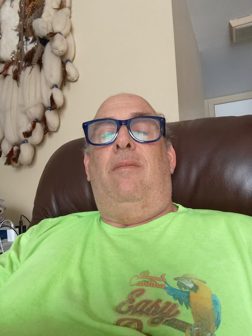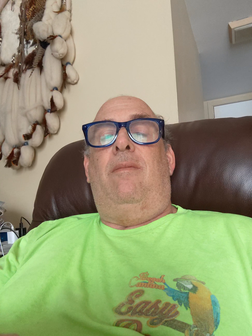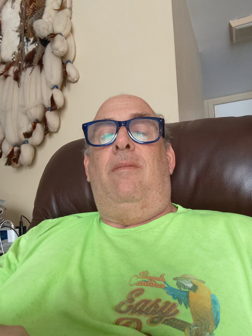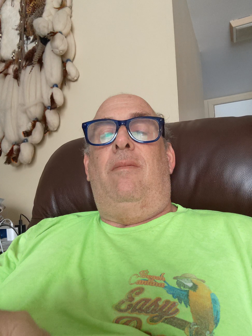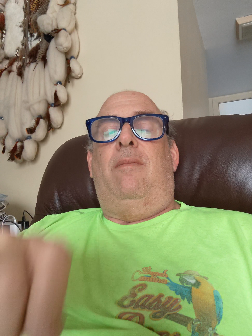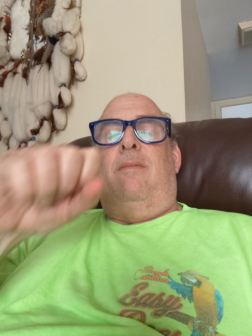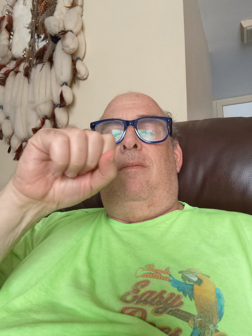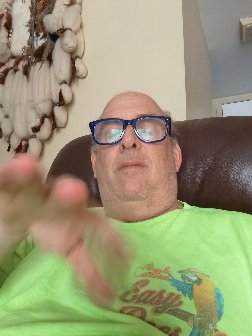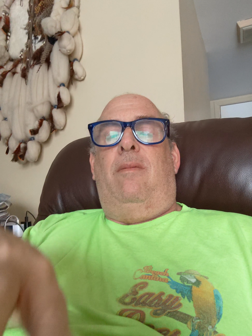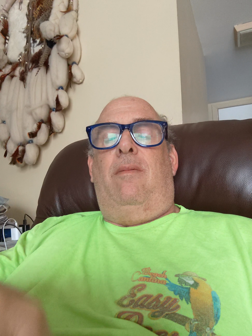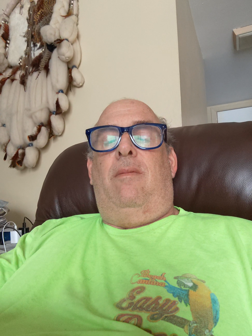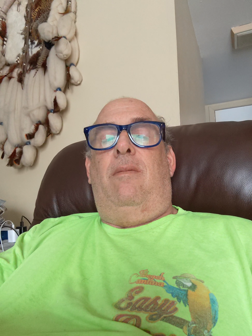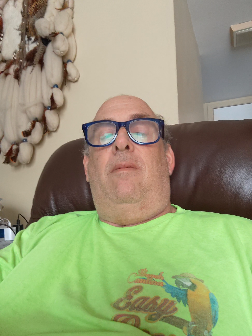drop